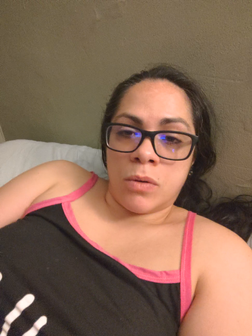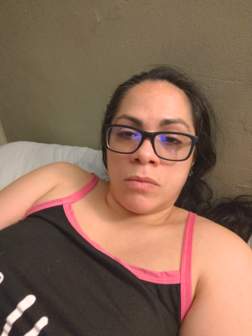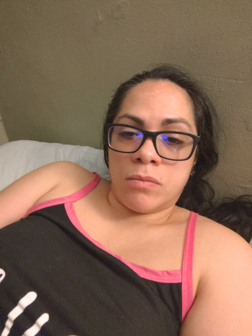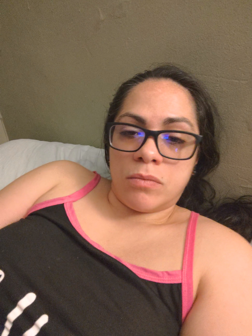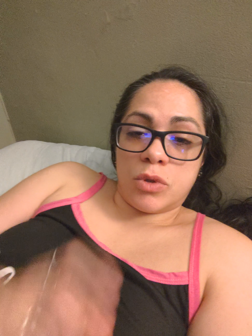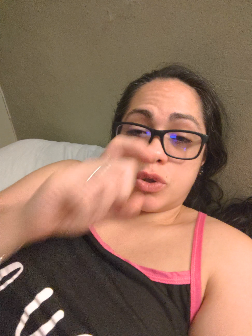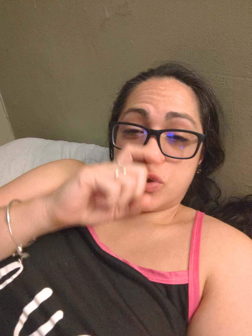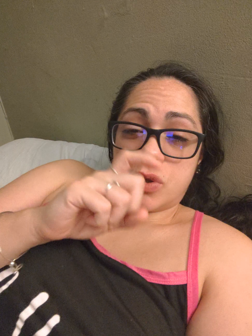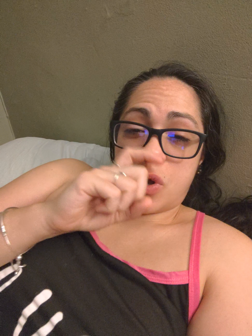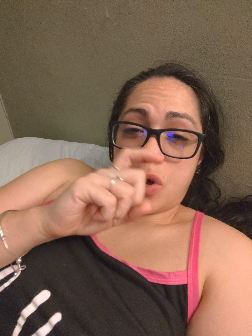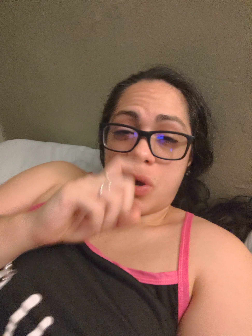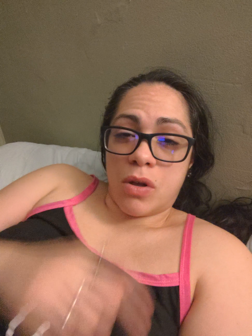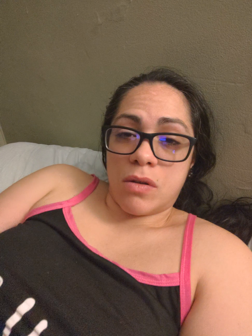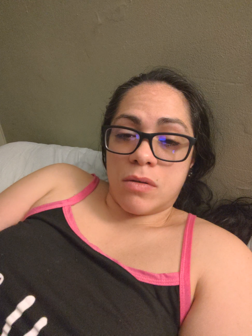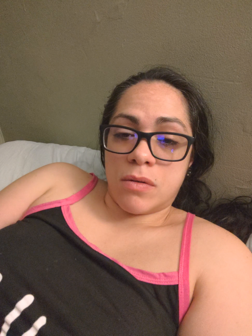doll